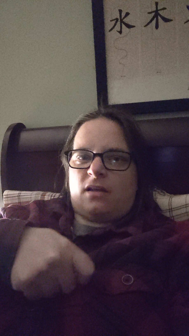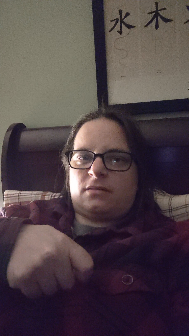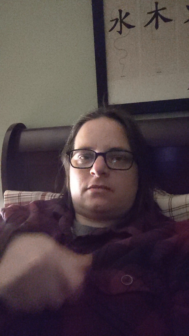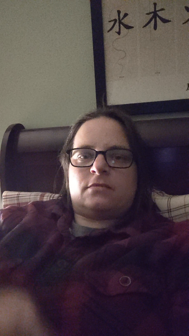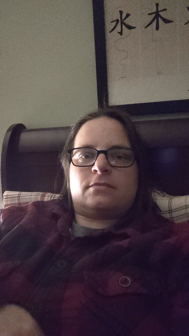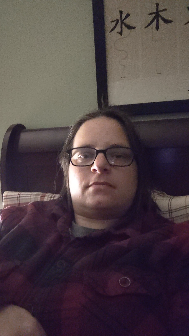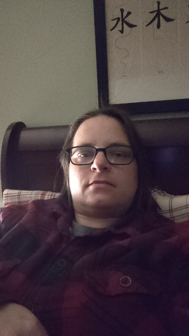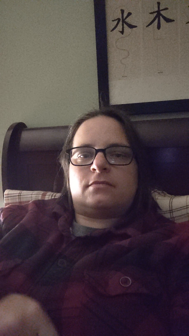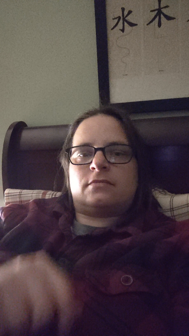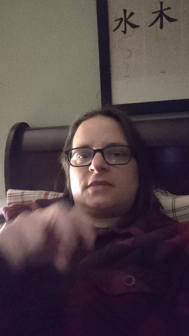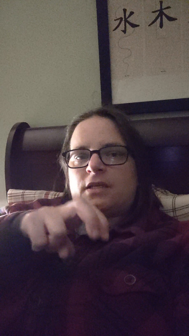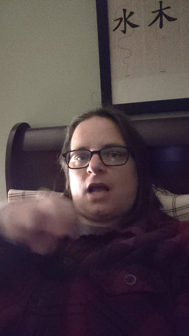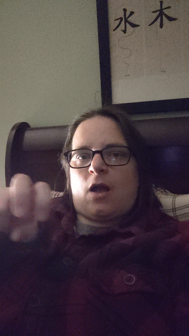couch